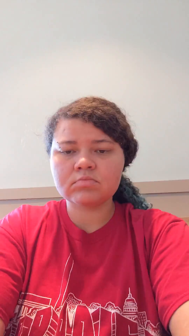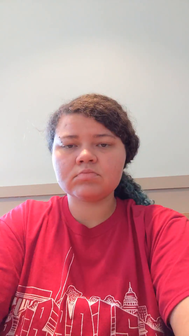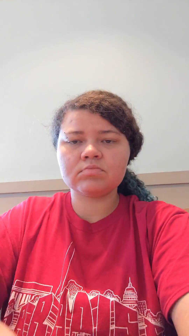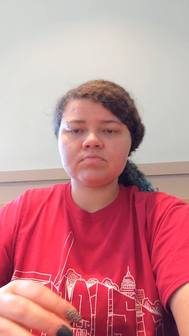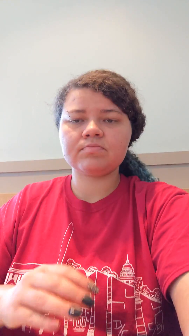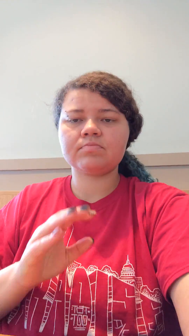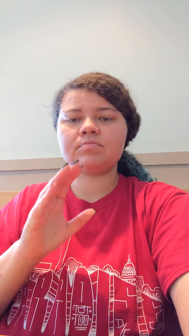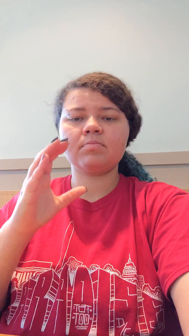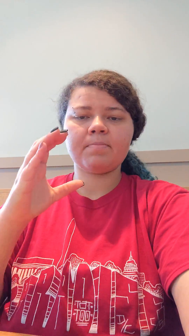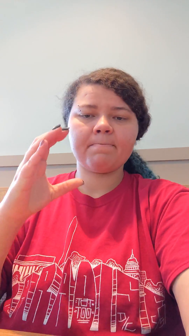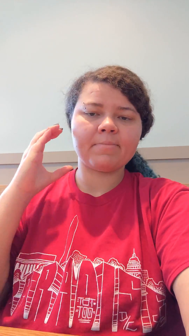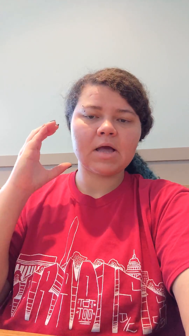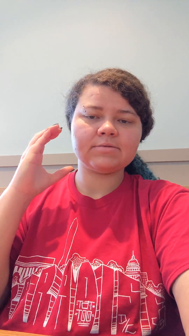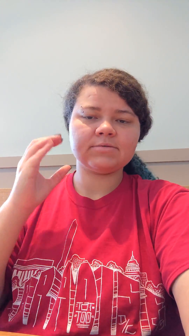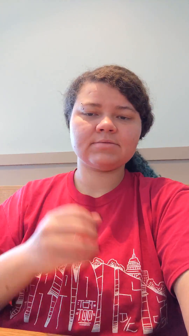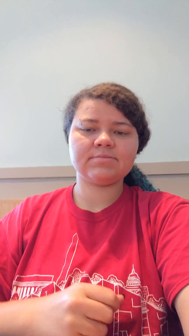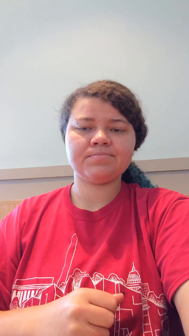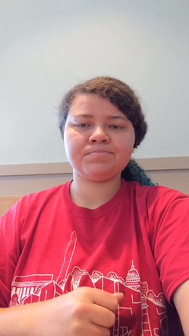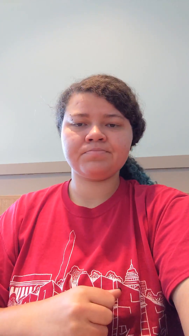bus